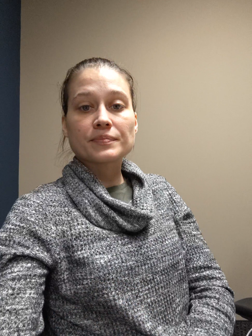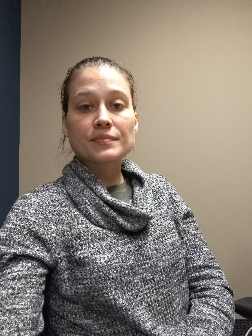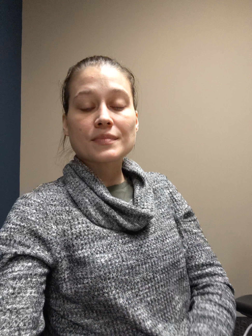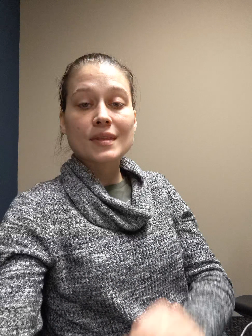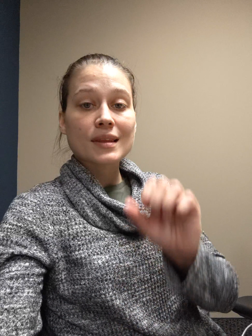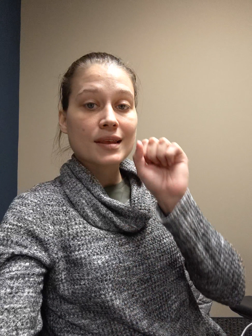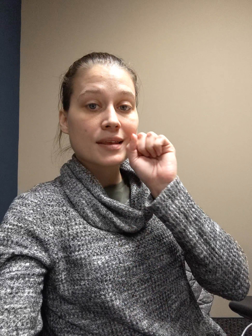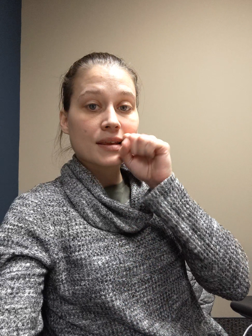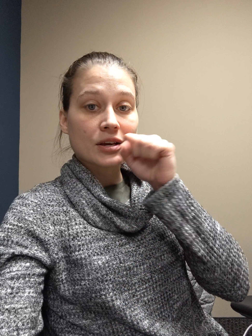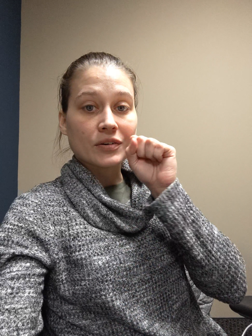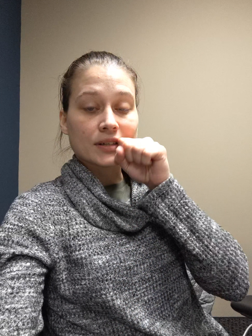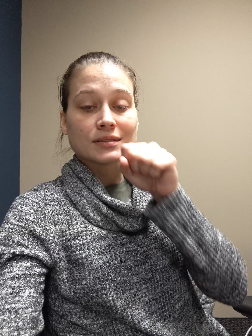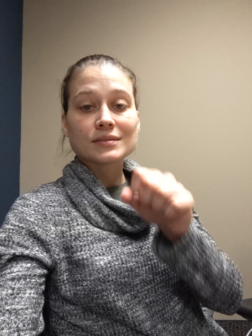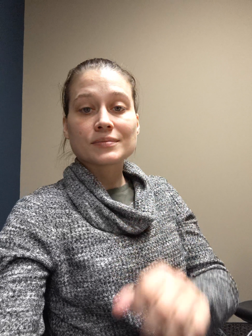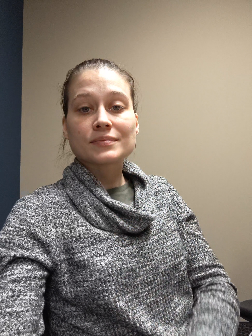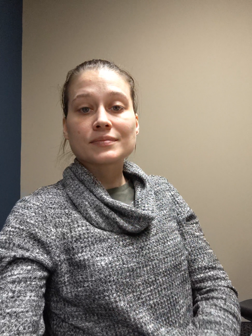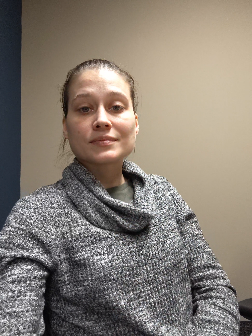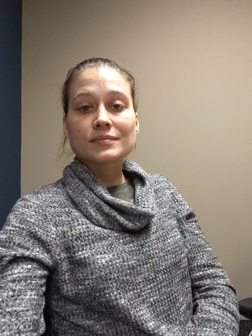carrot